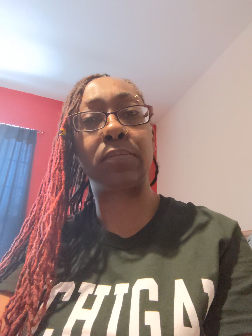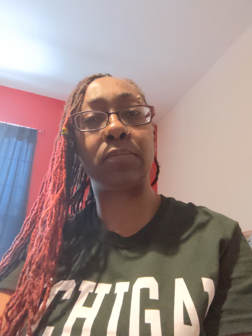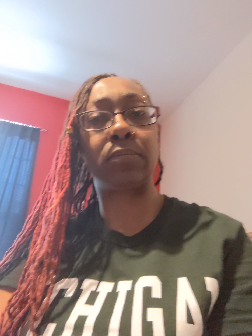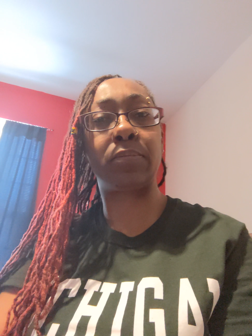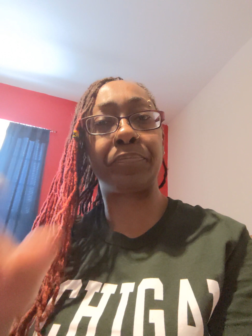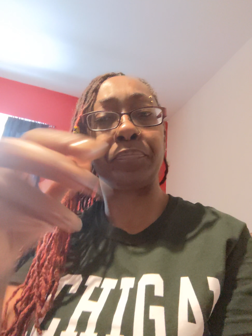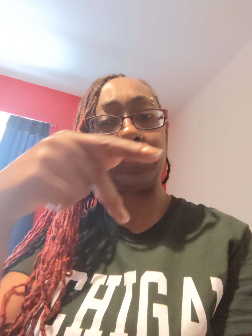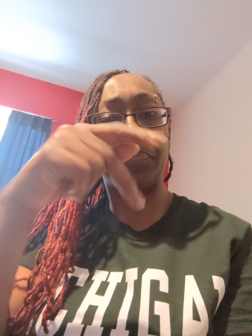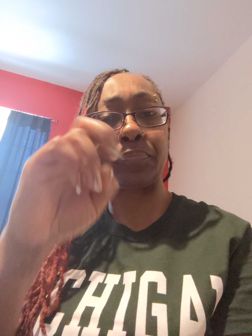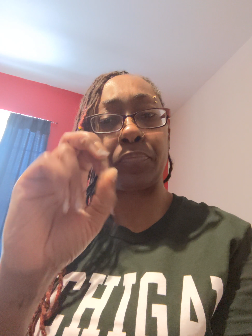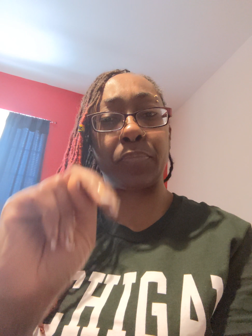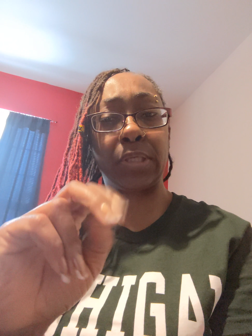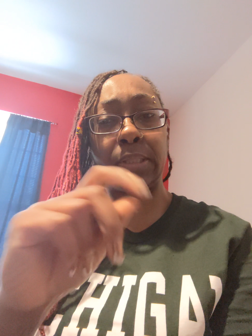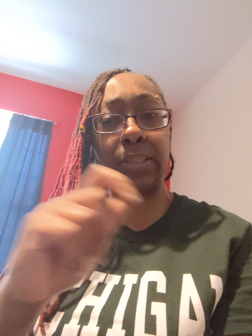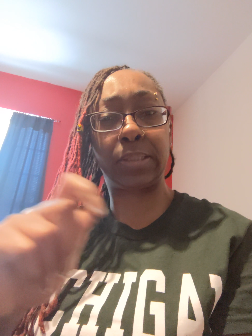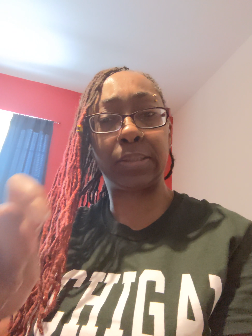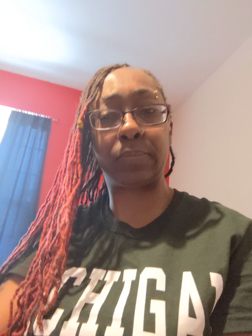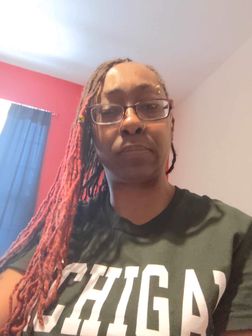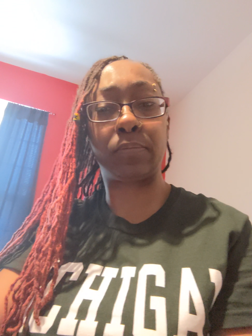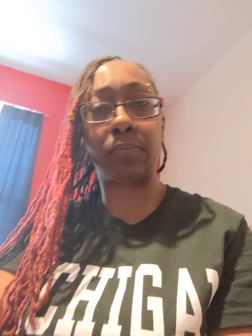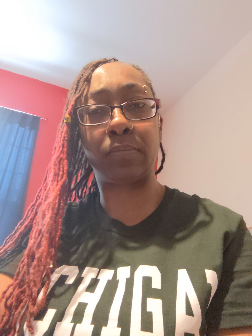pen